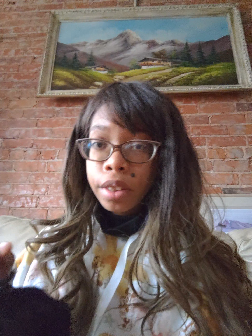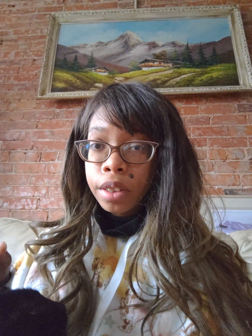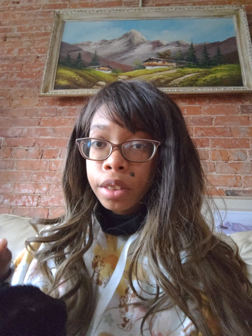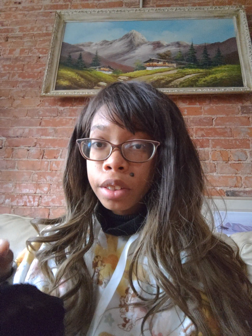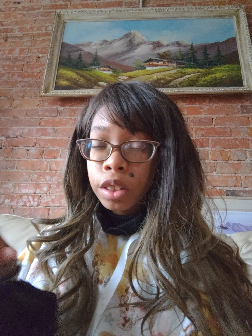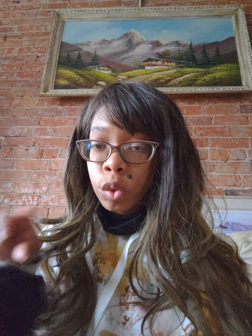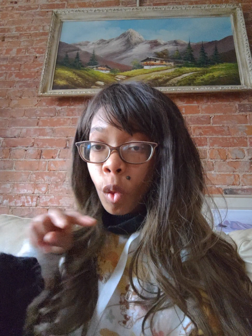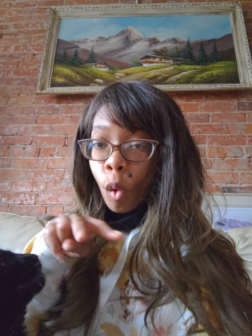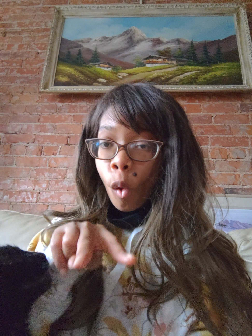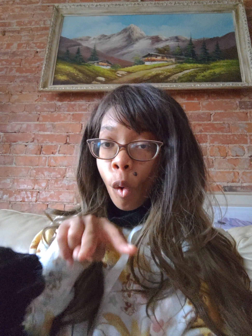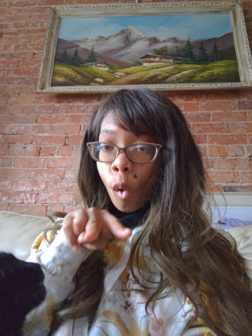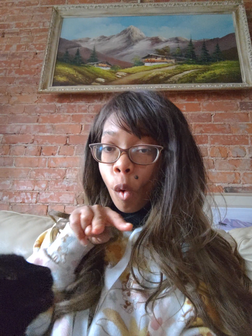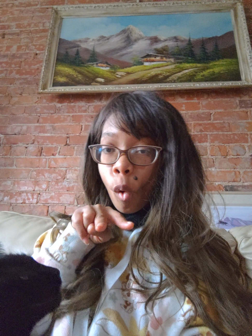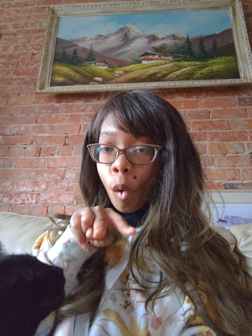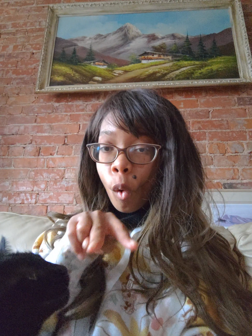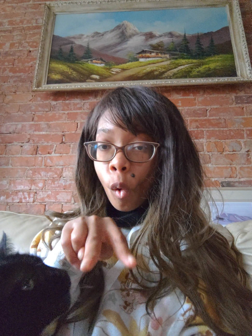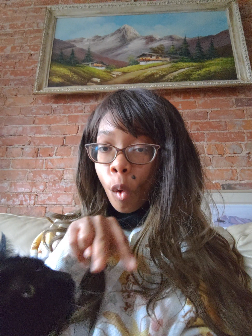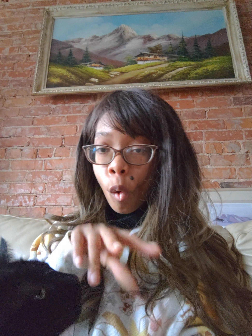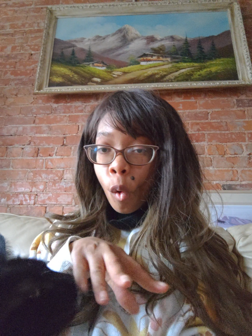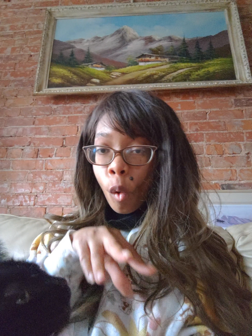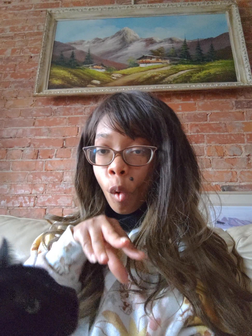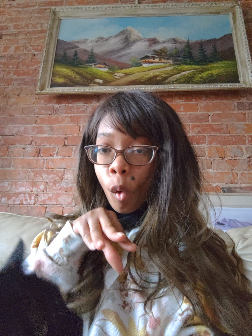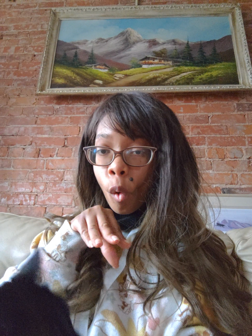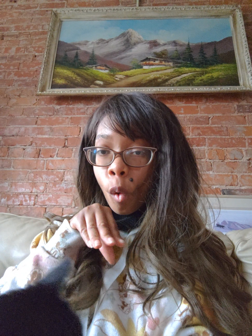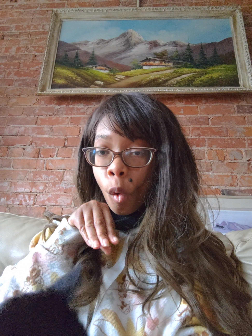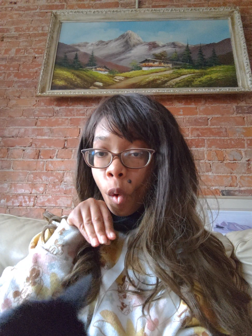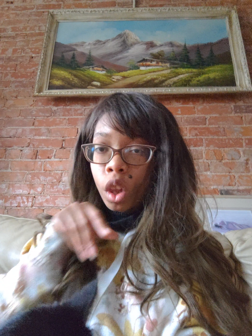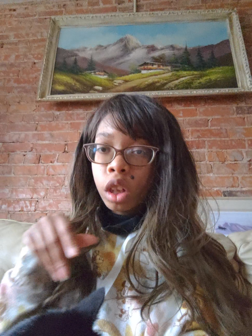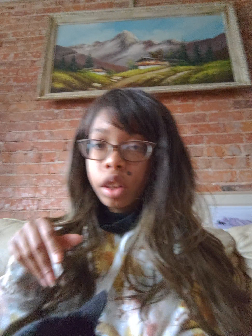vacuum